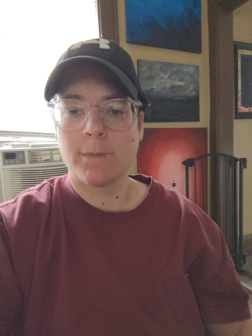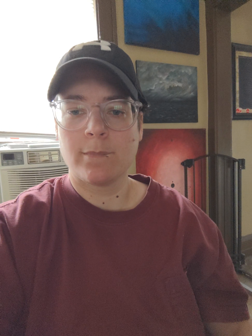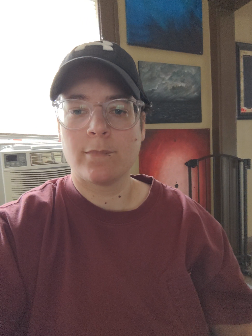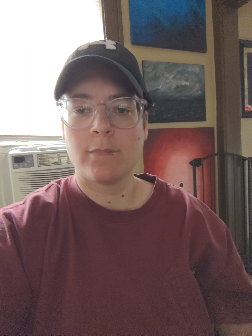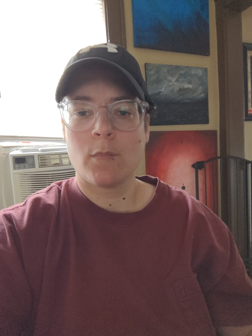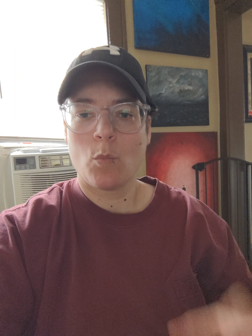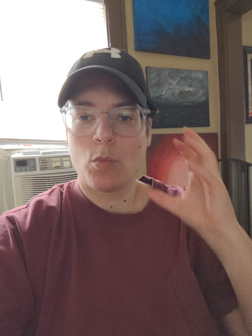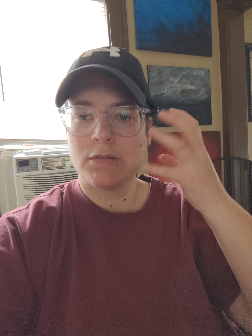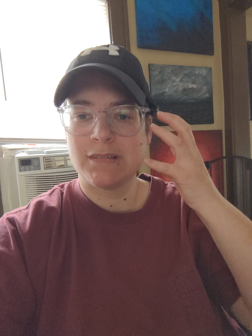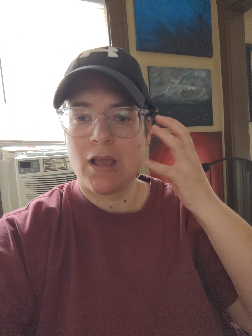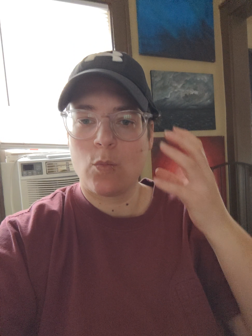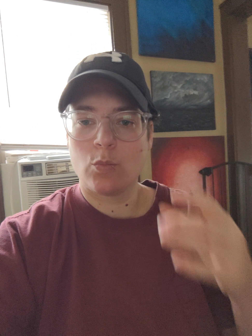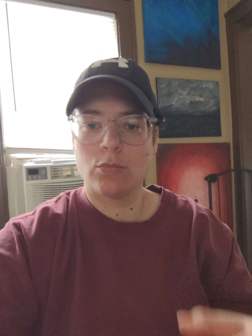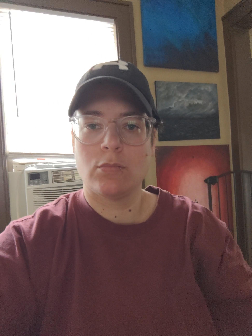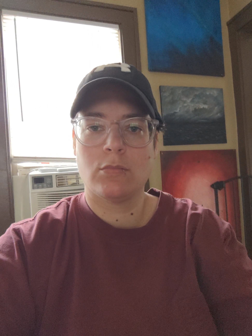radio